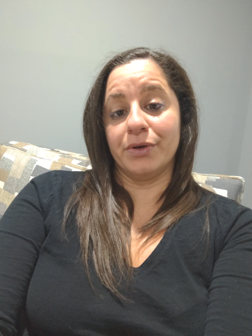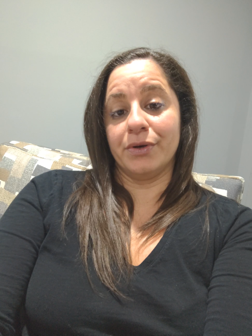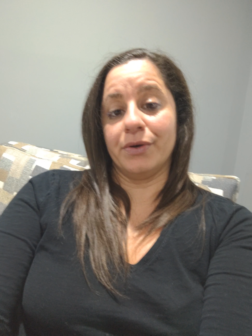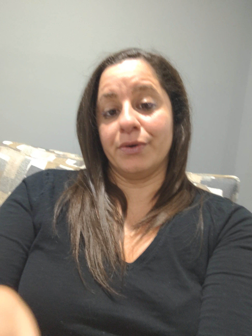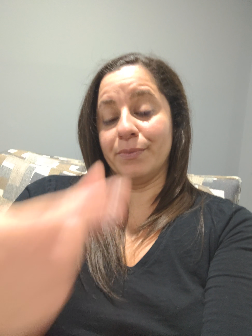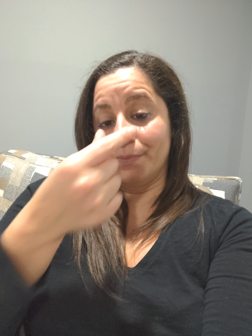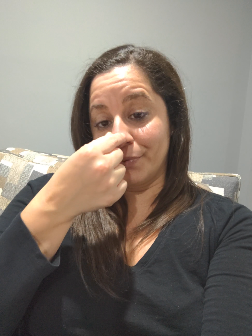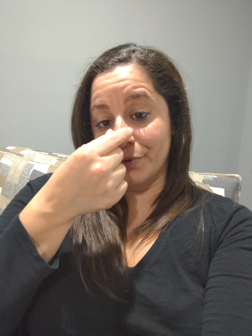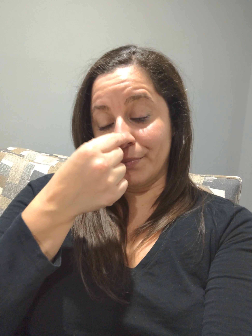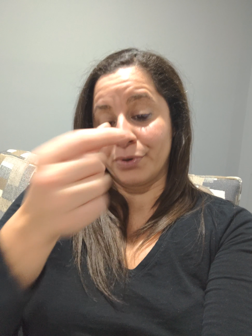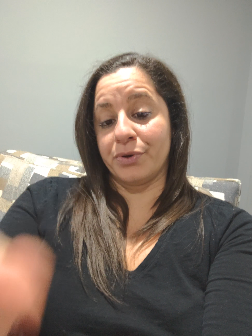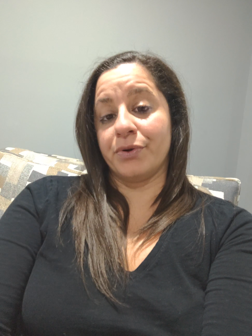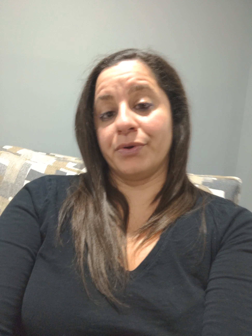potty